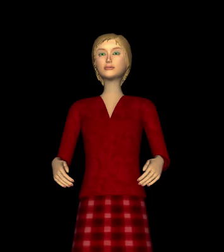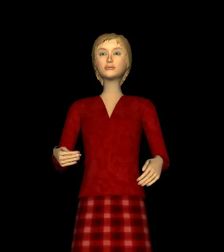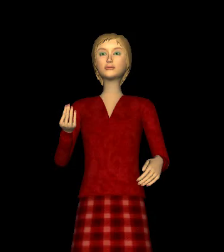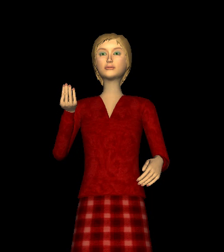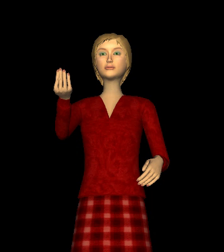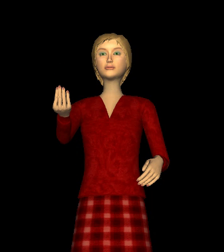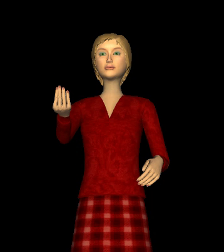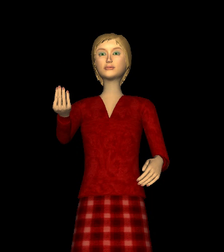يعطي